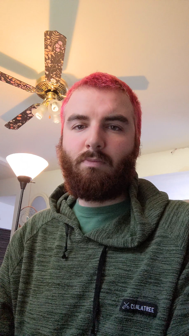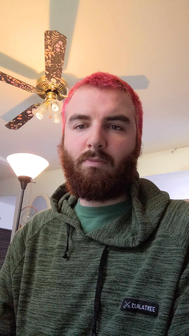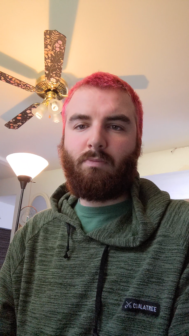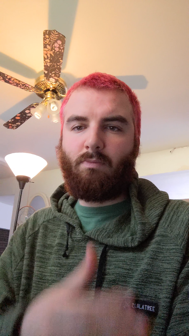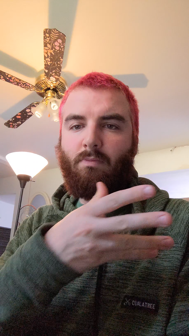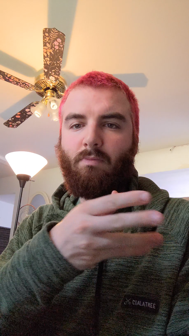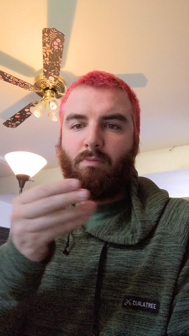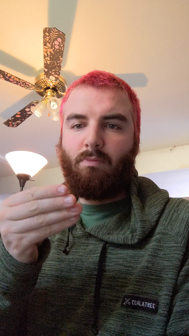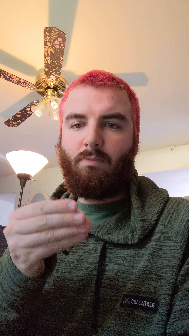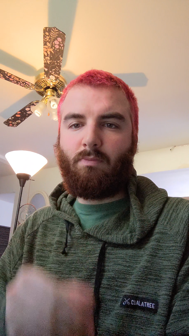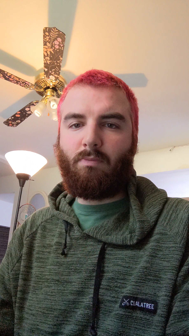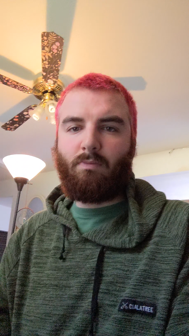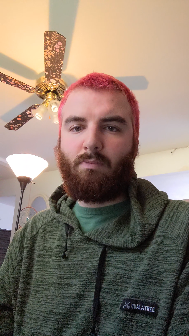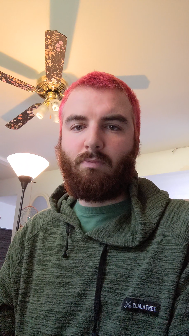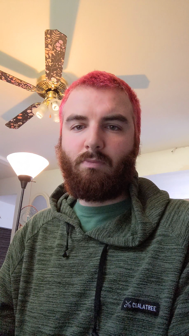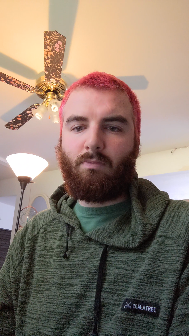and